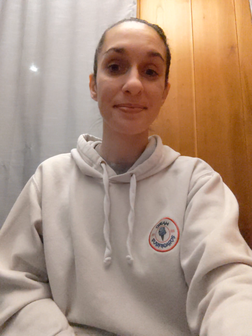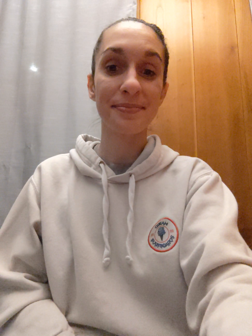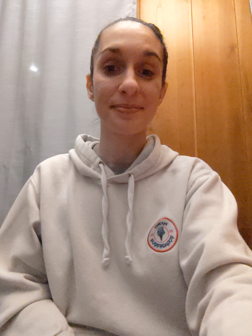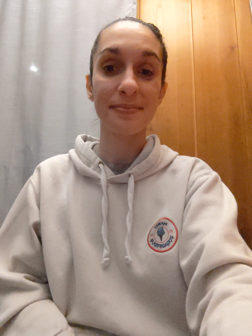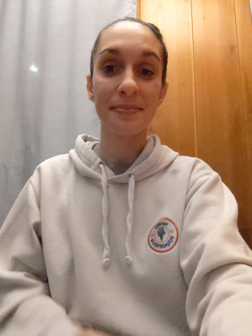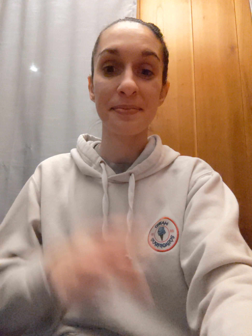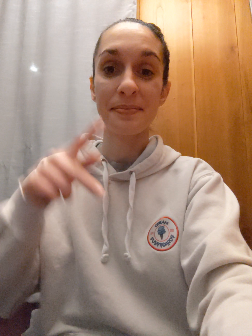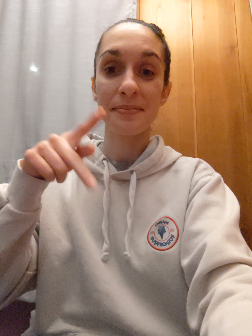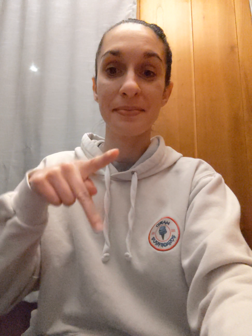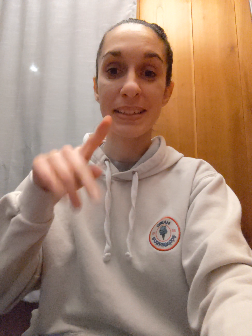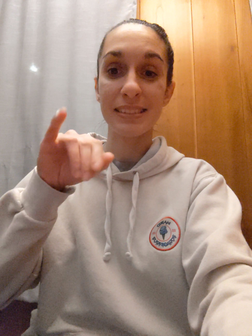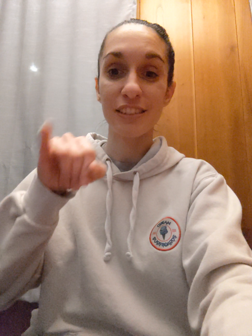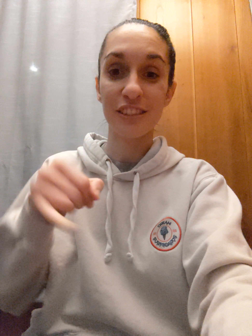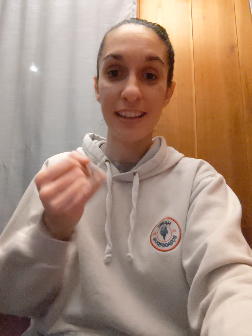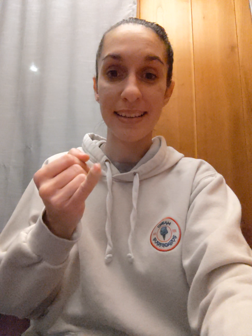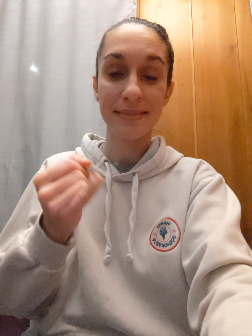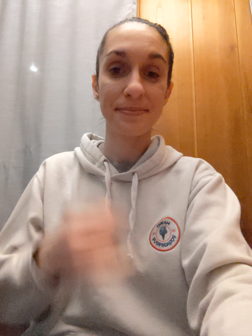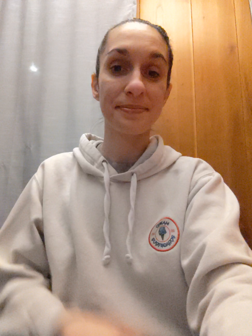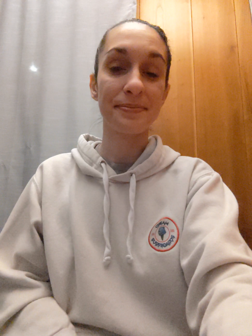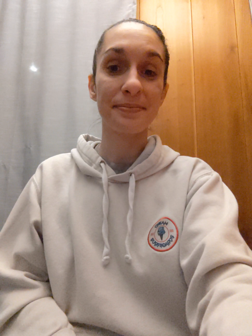pajamas